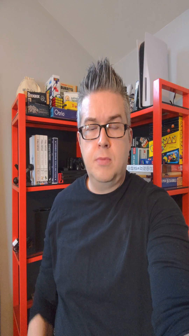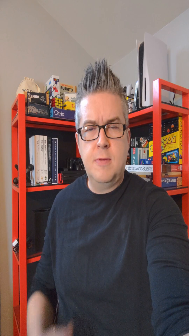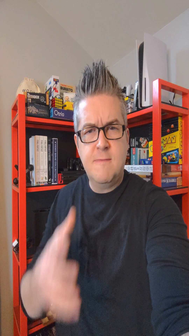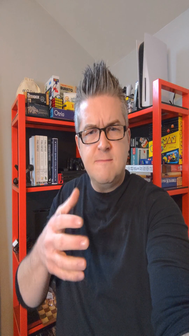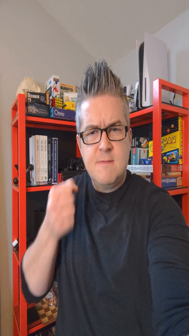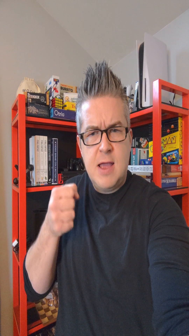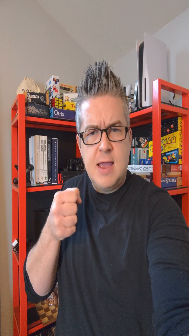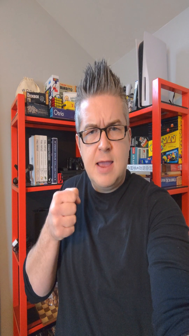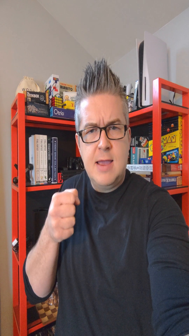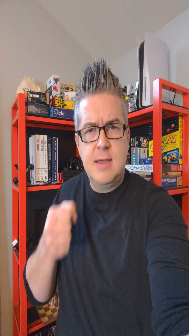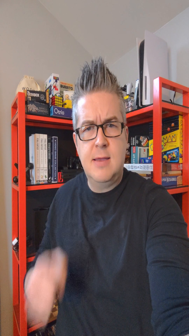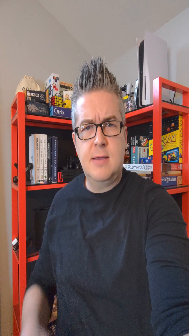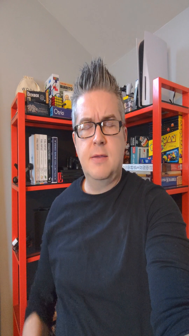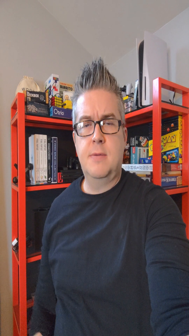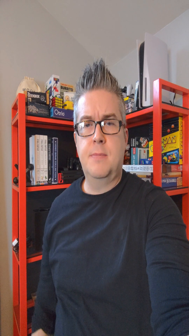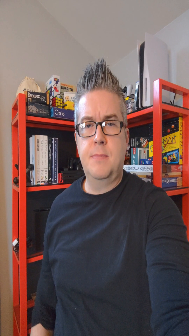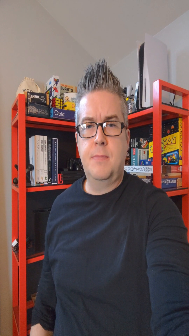fast